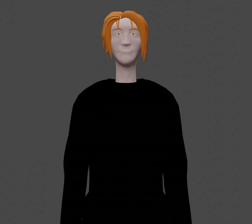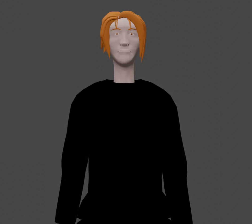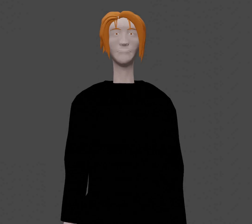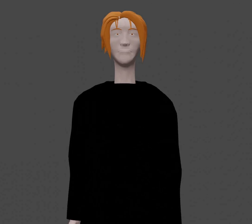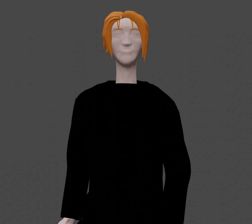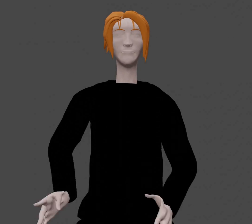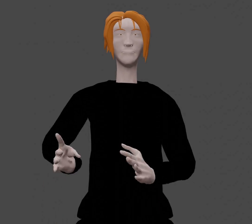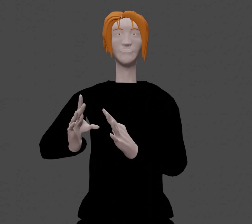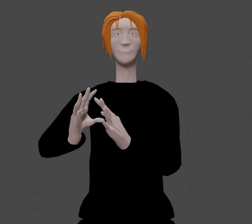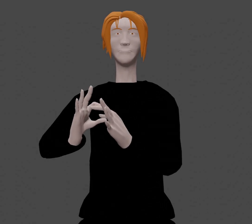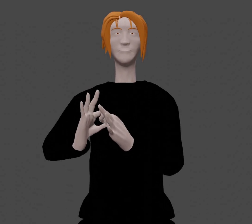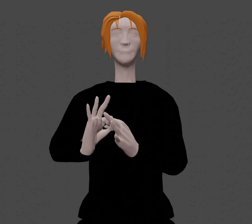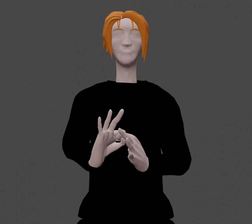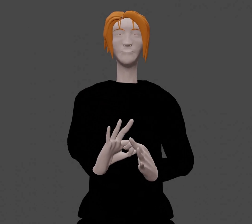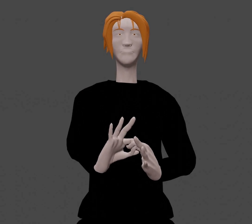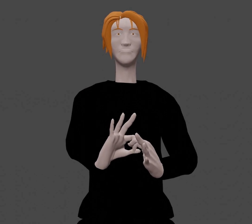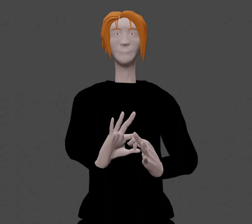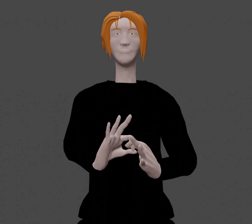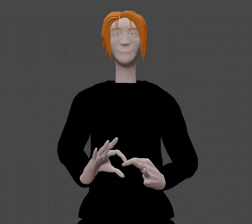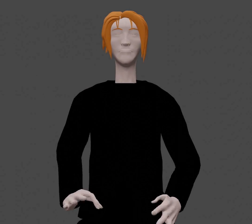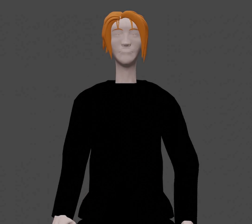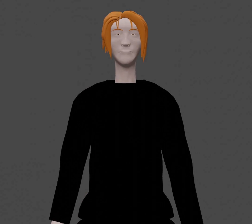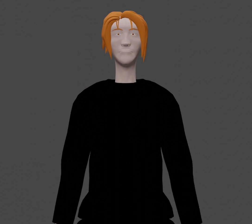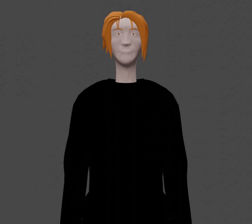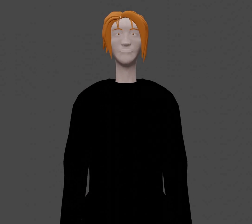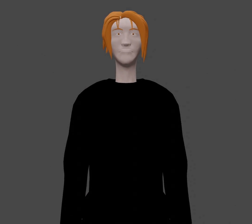Attribute